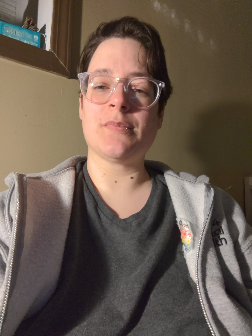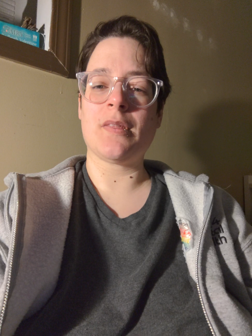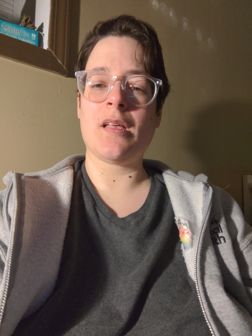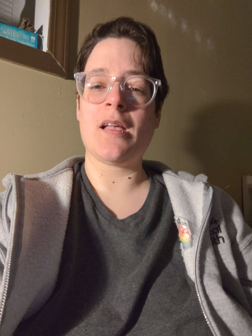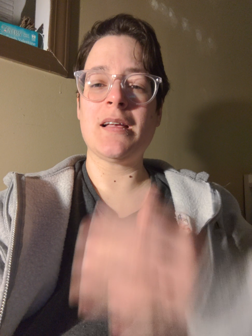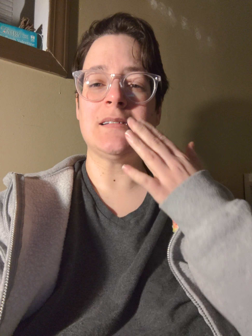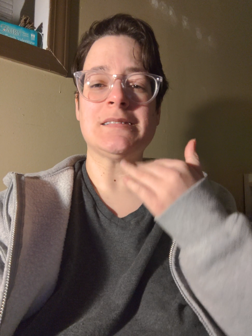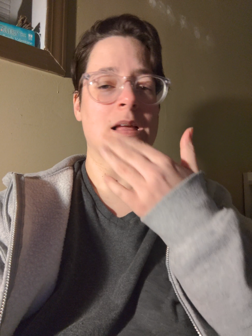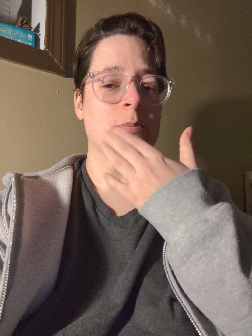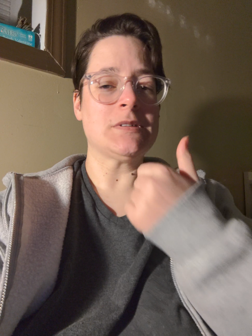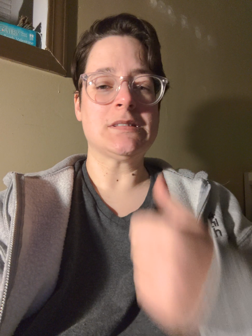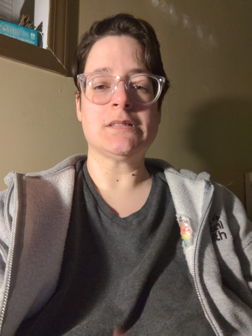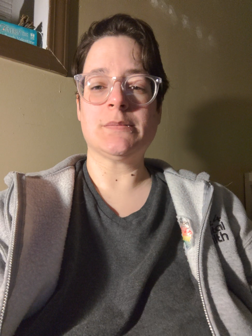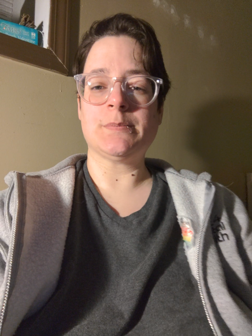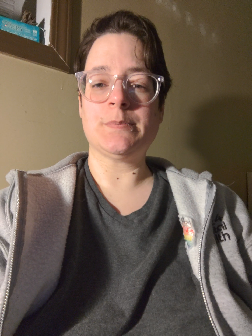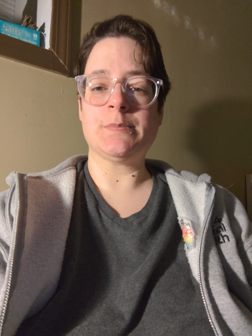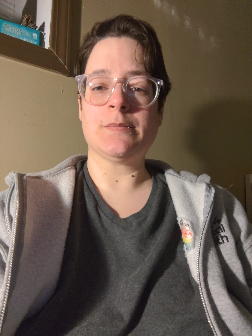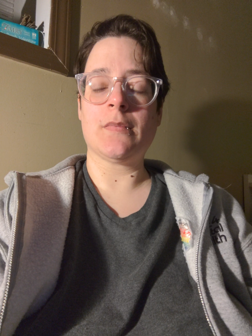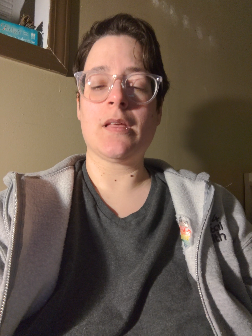napkin